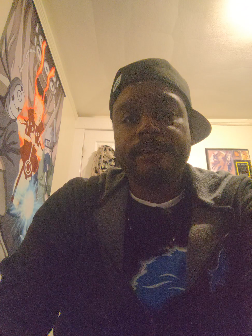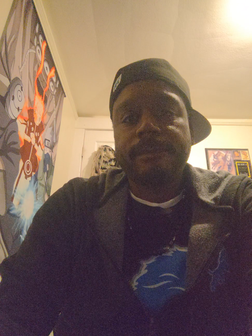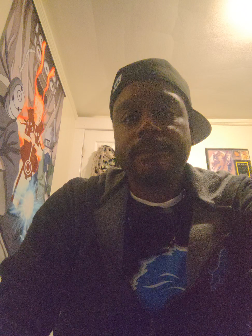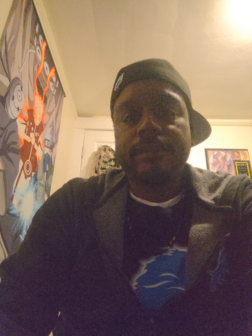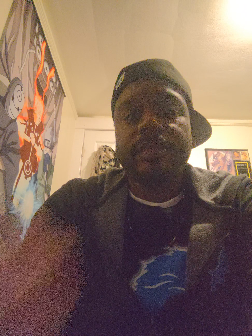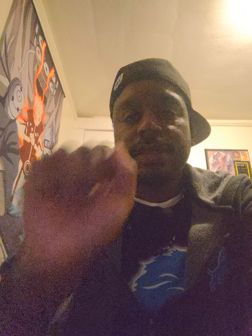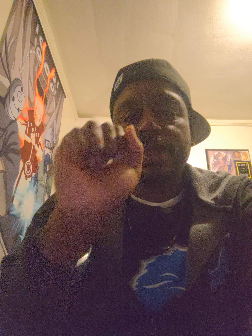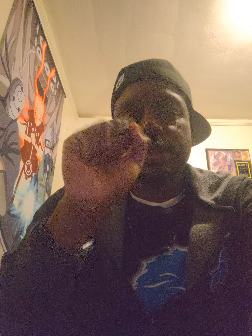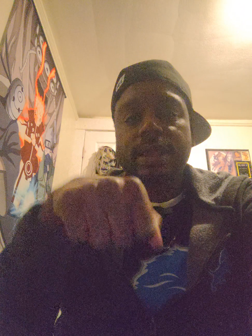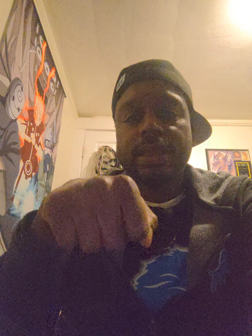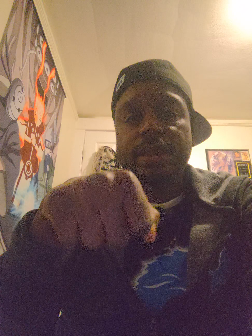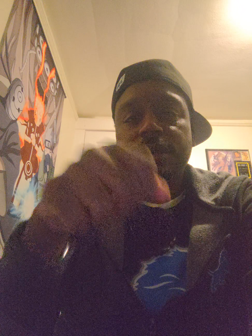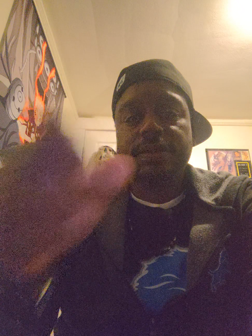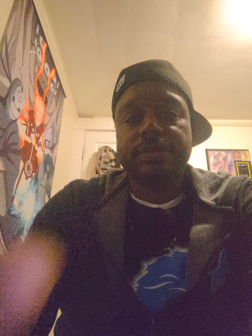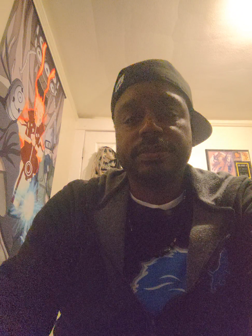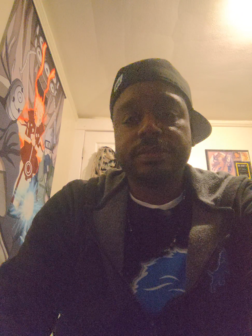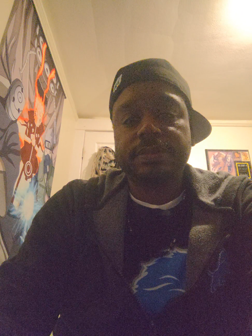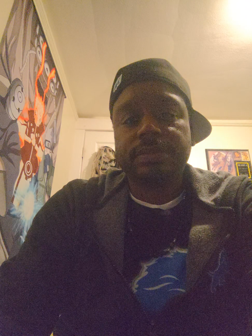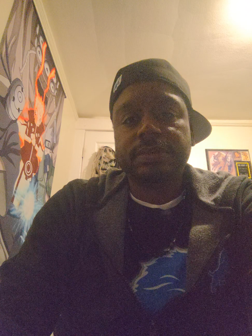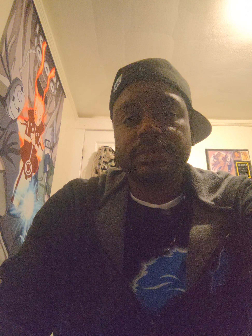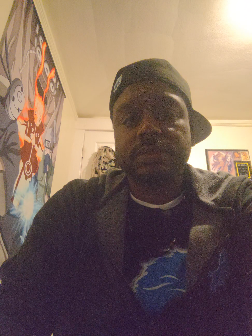can